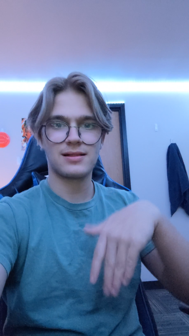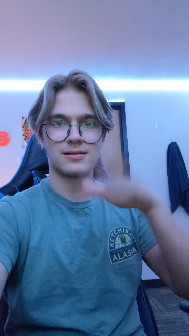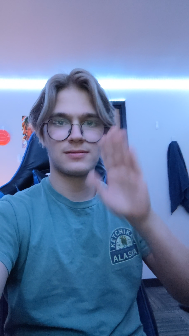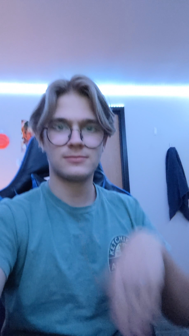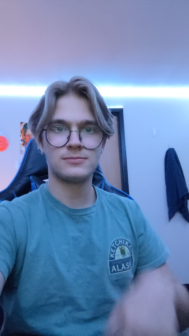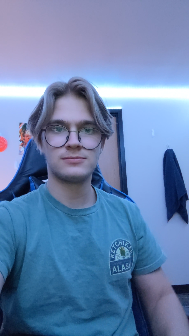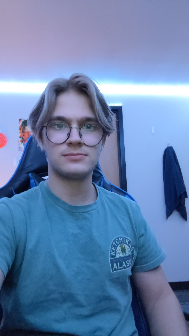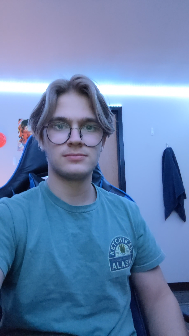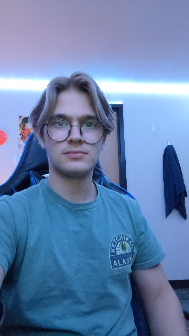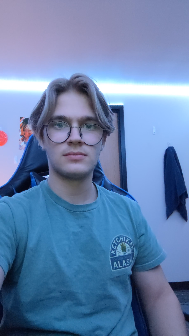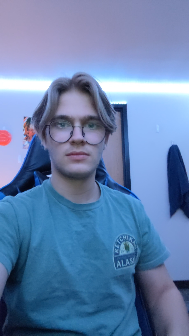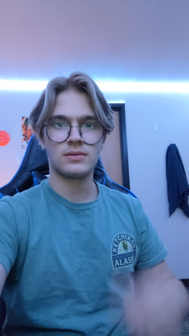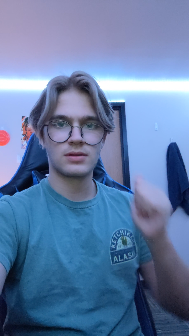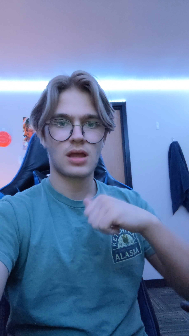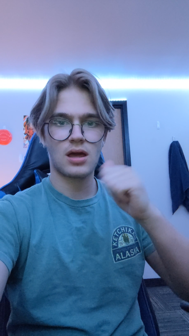rock